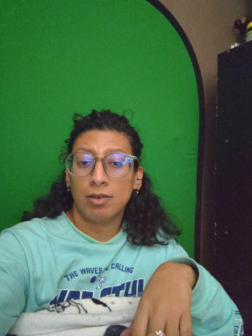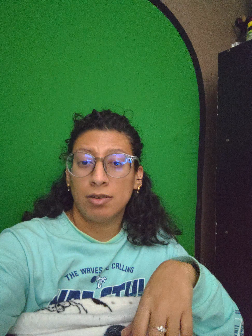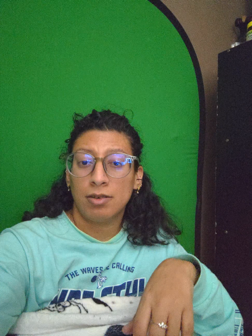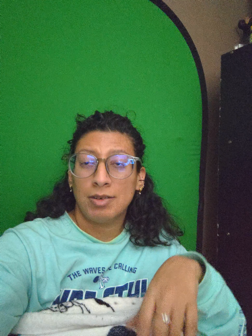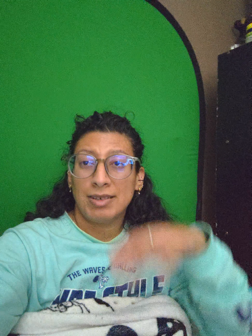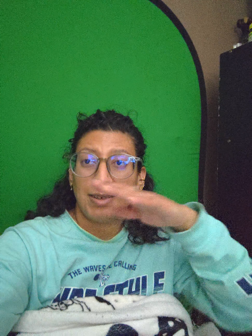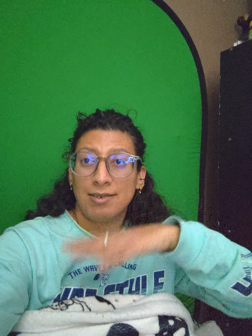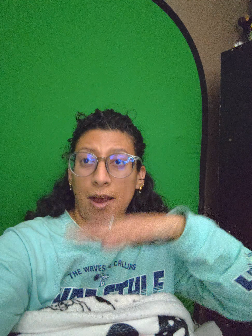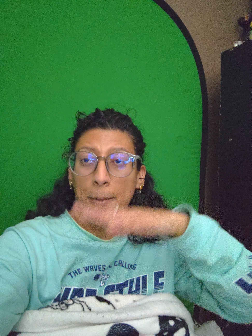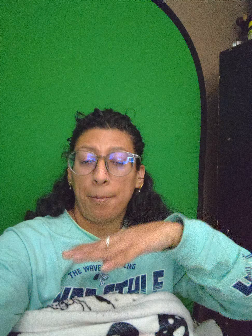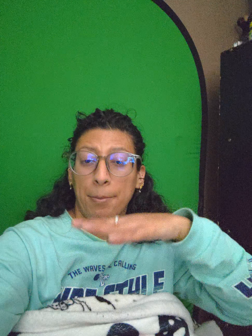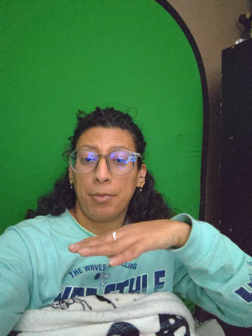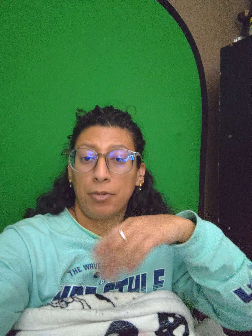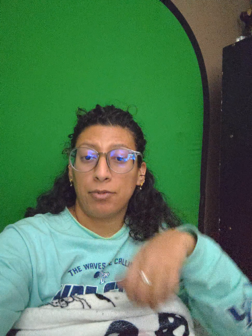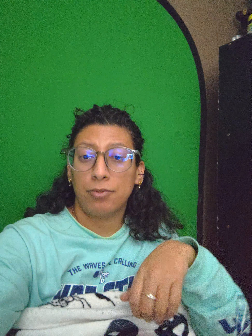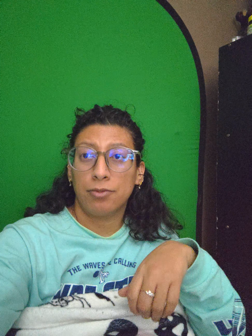table